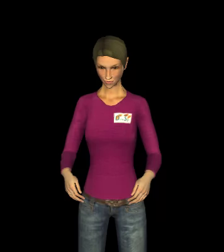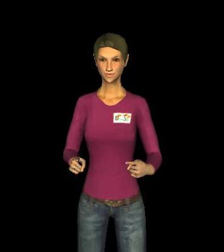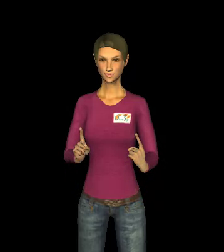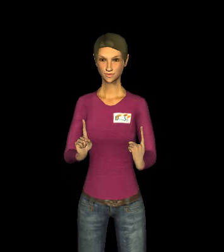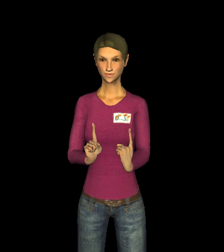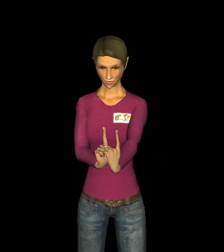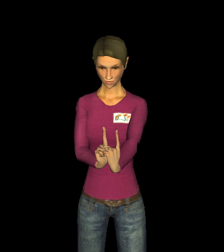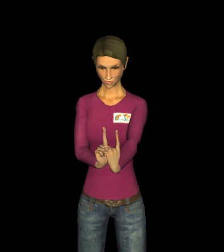يقابل